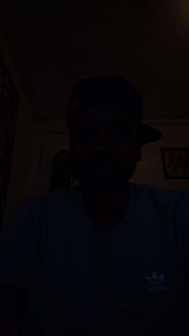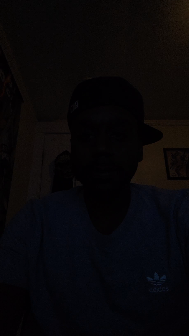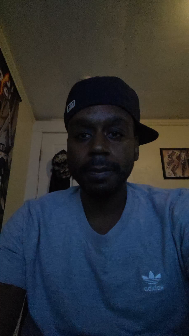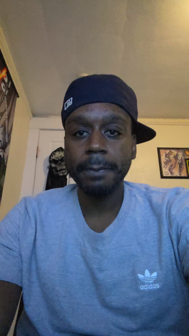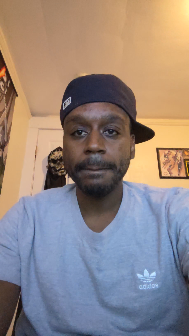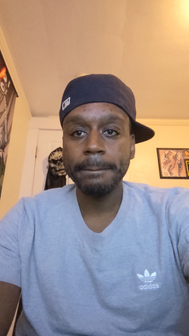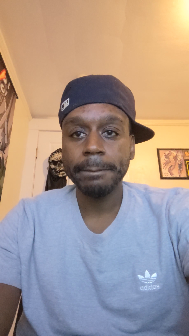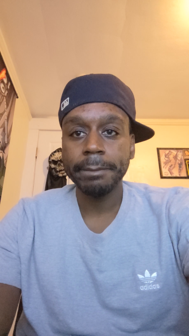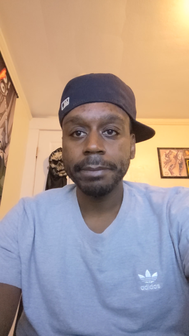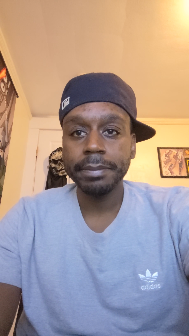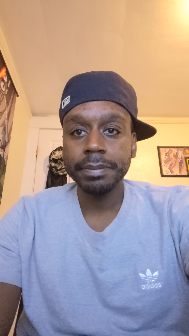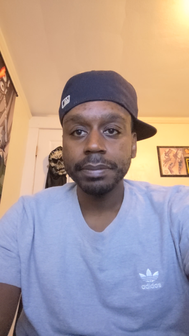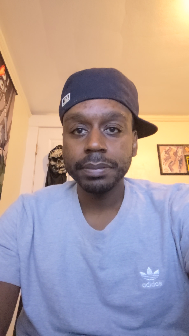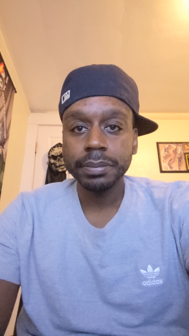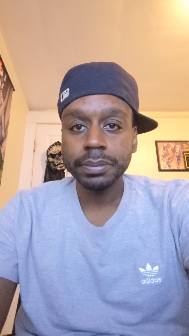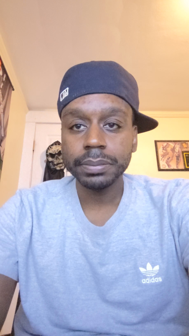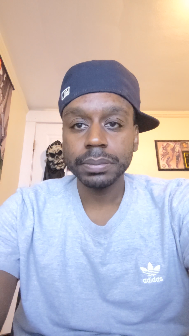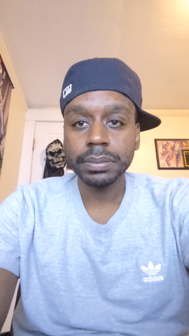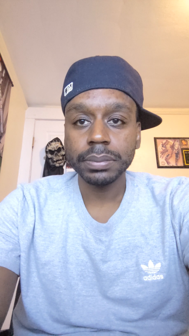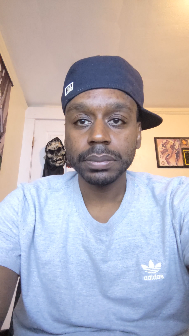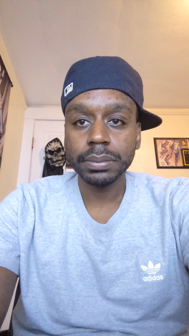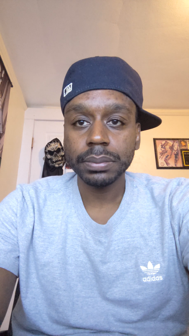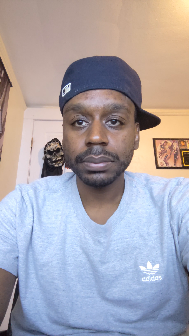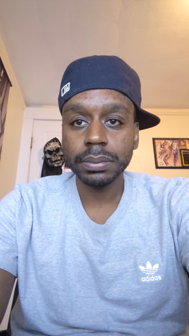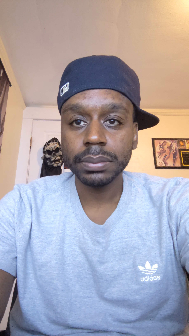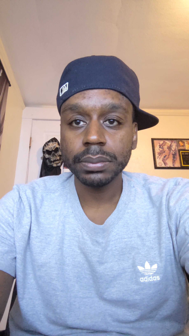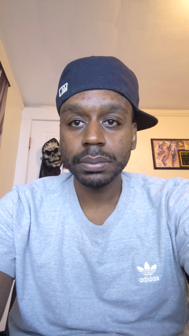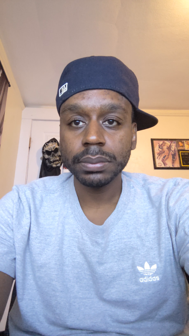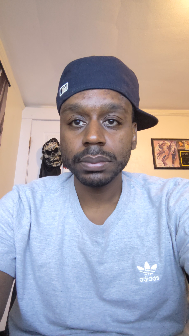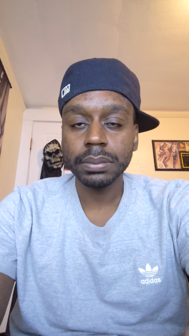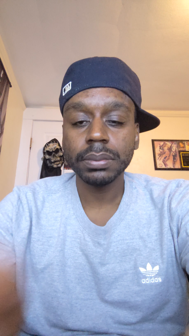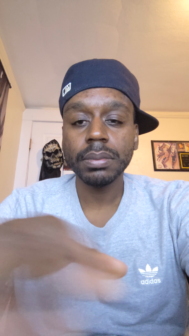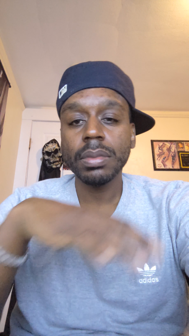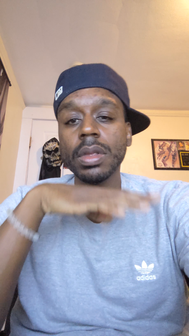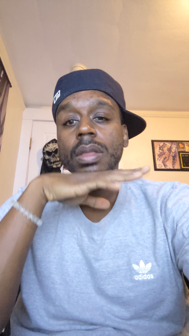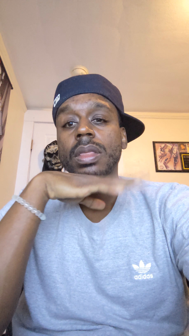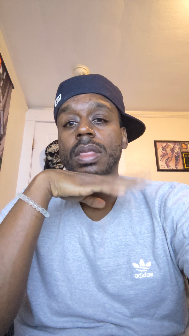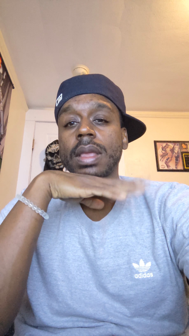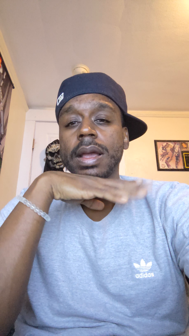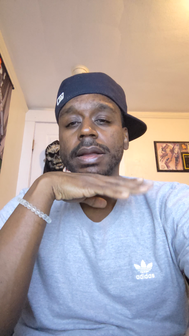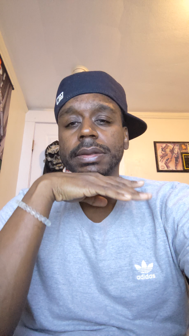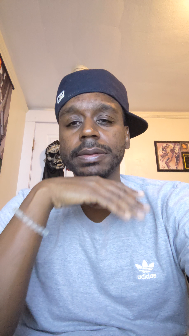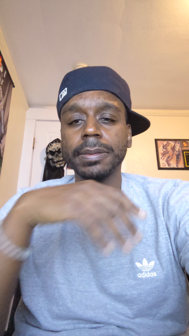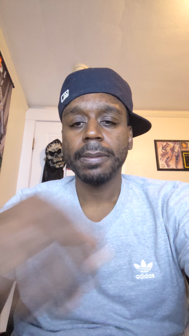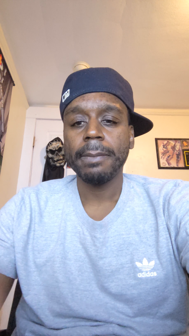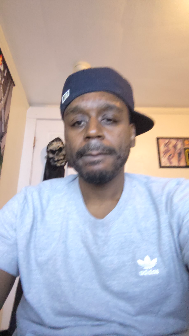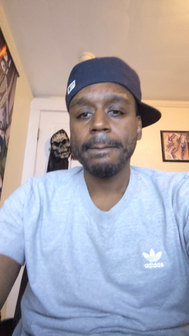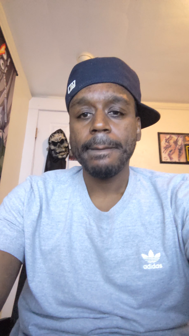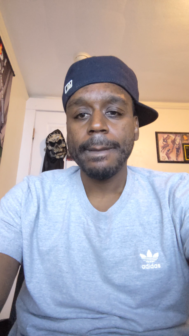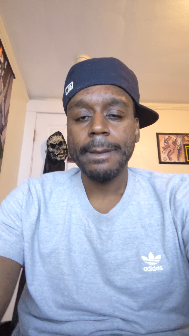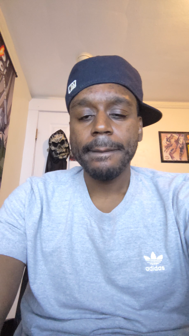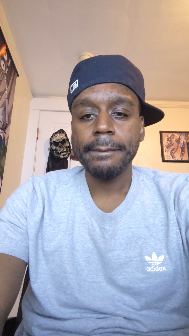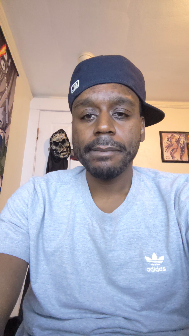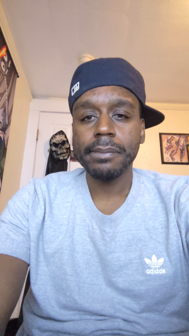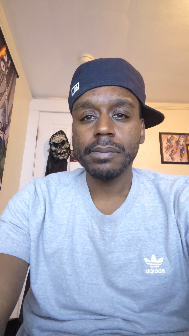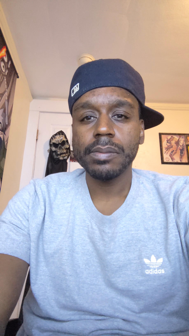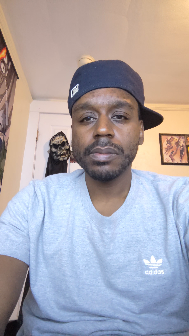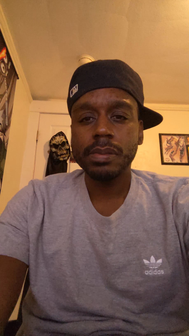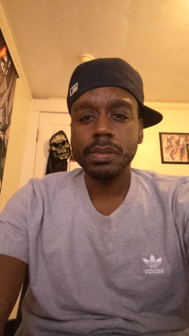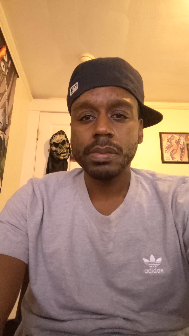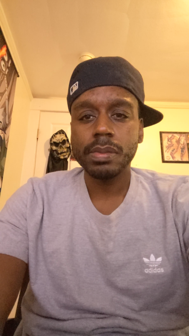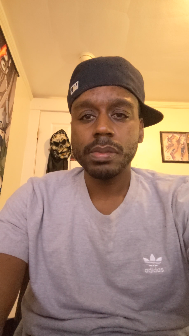naughty